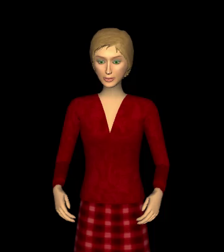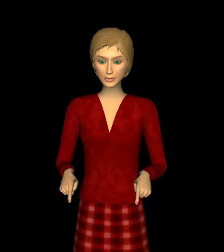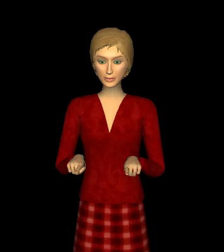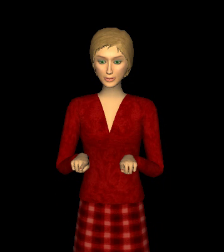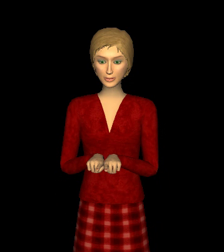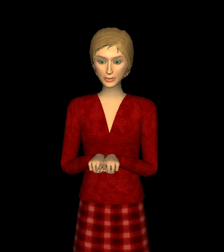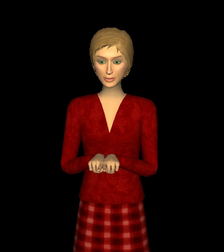نفس